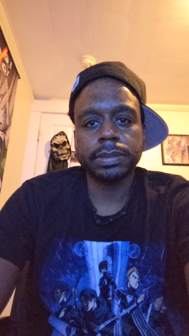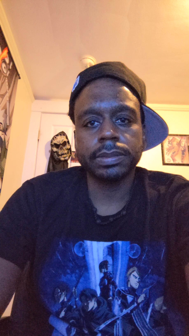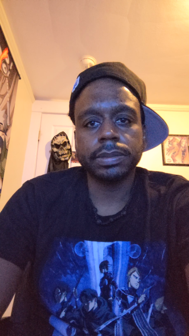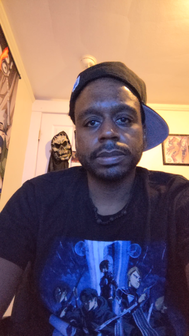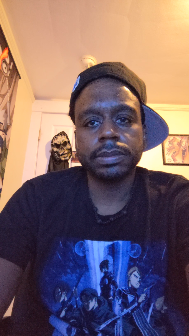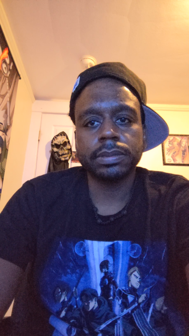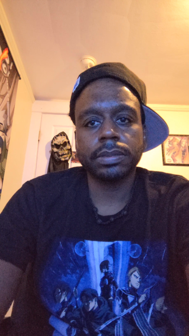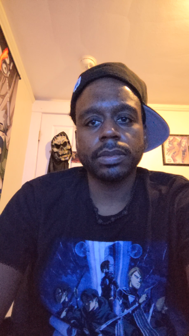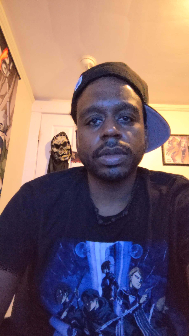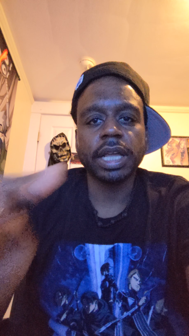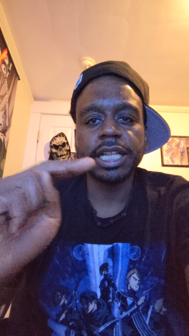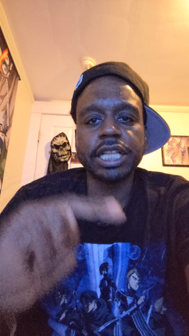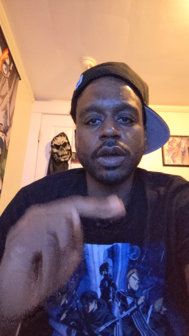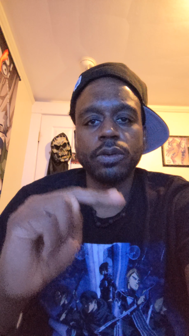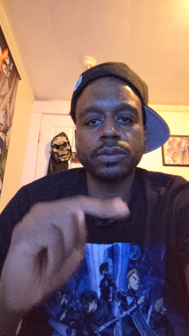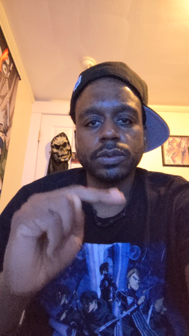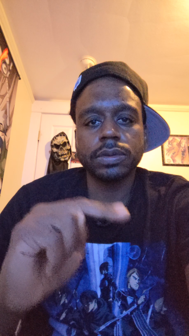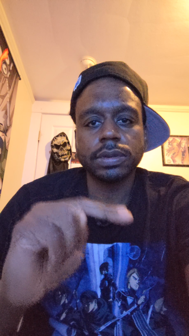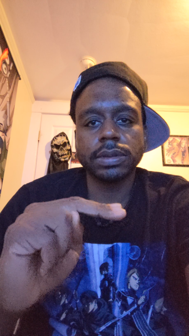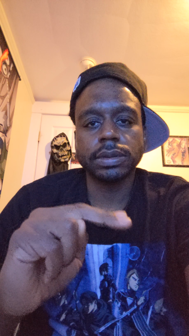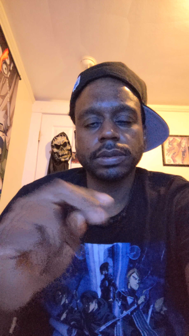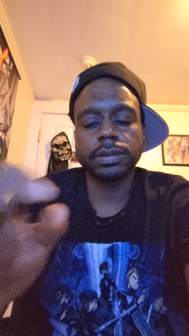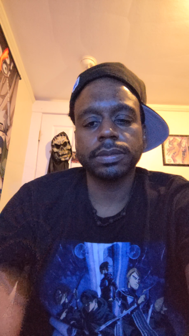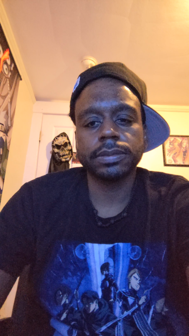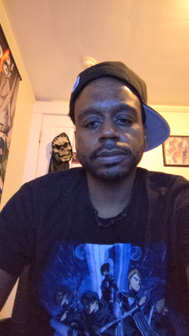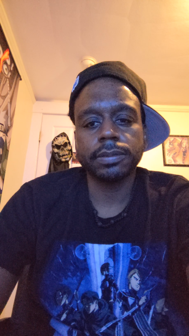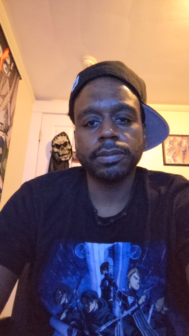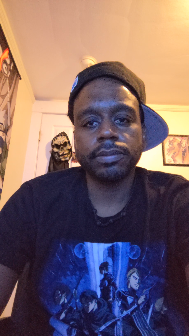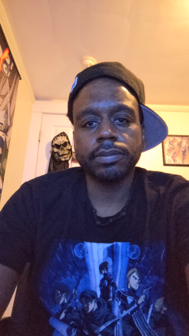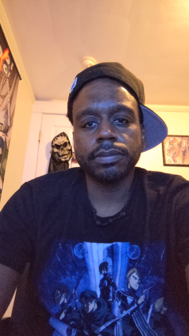nurse